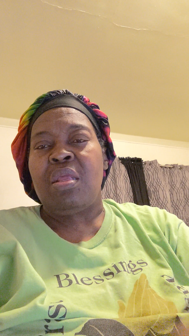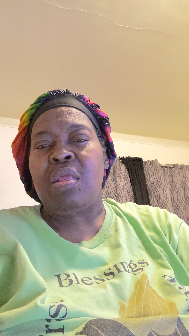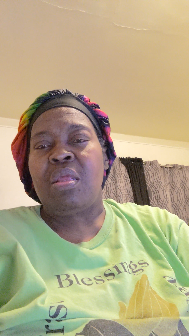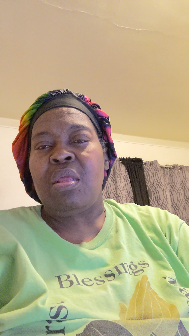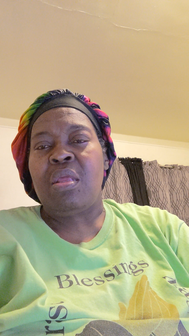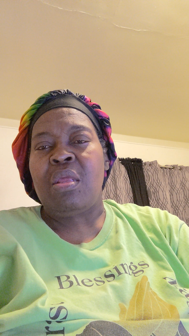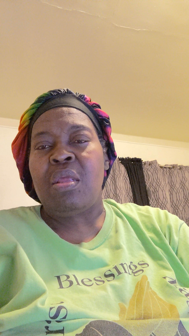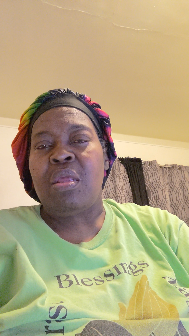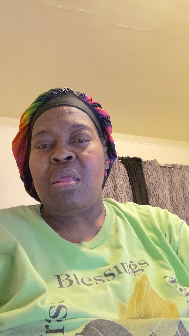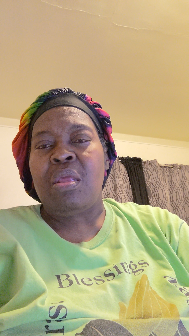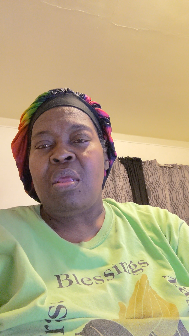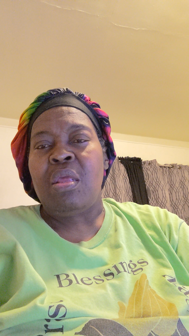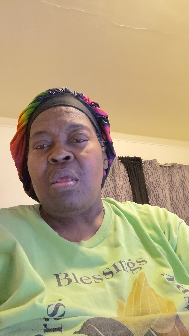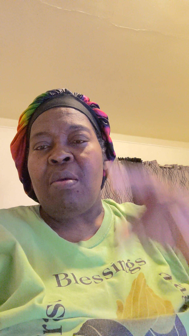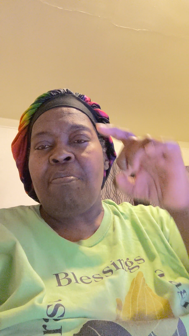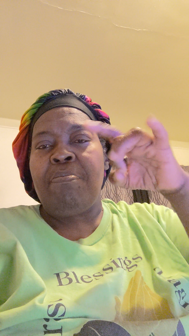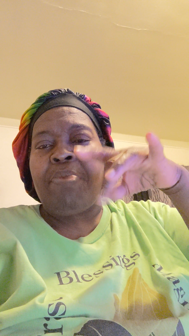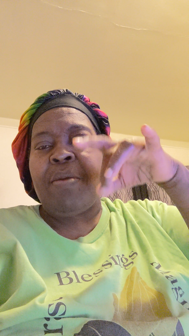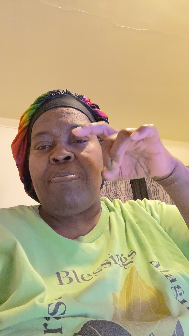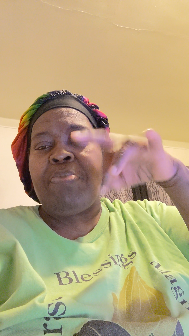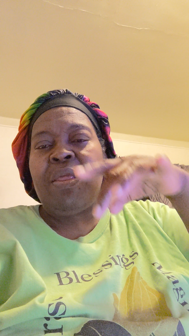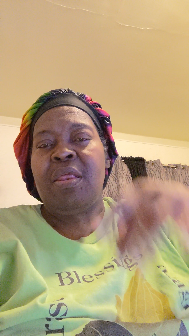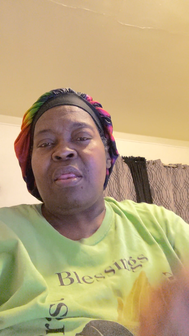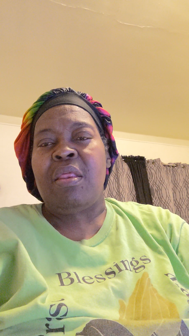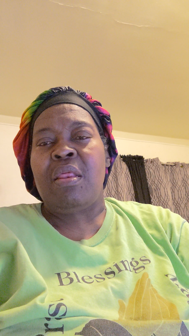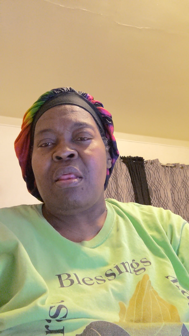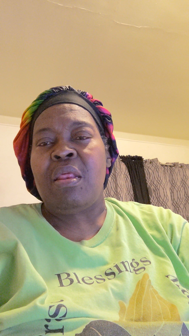pumpkin